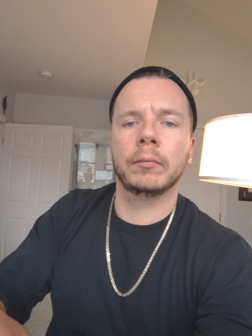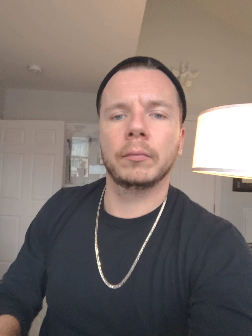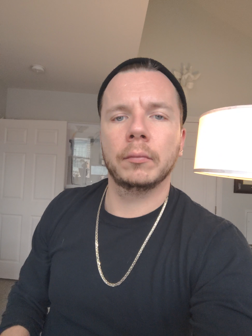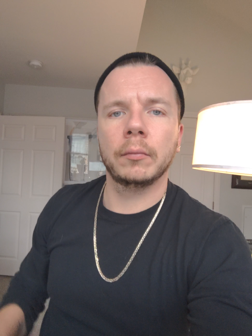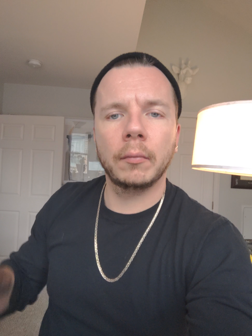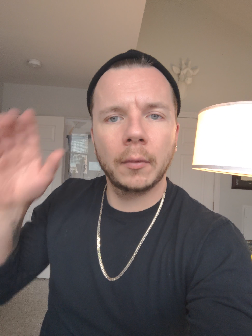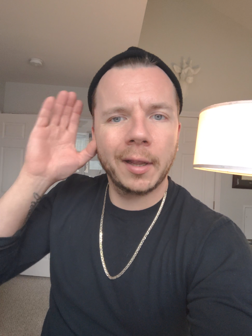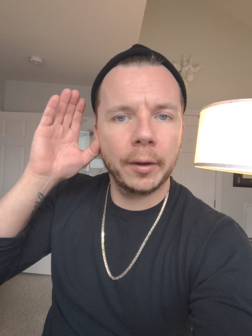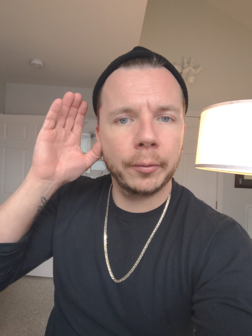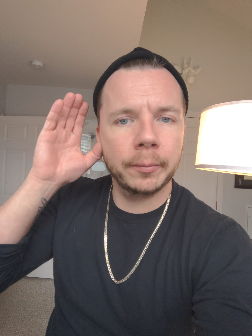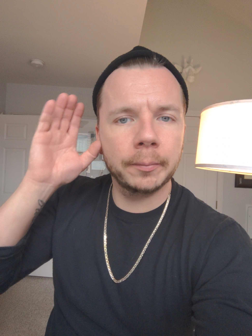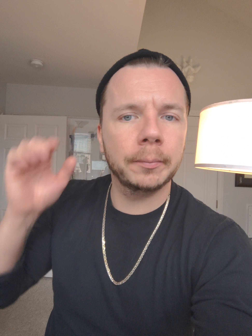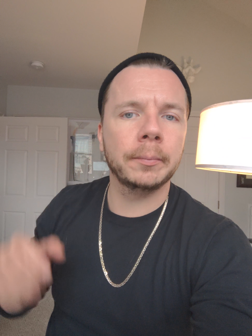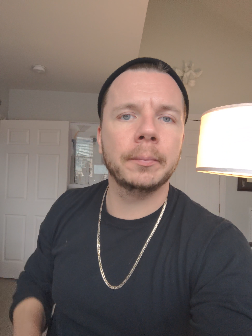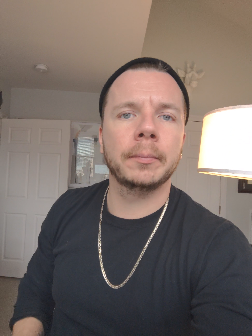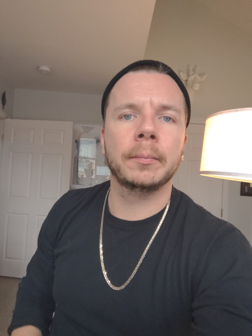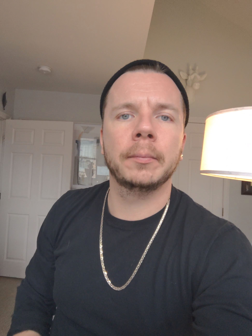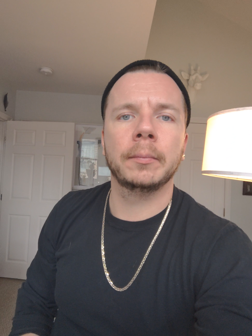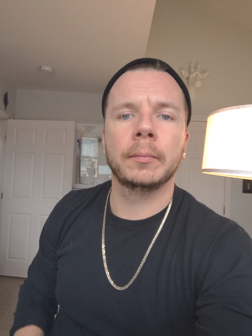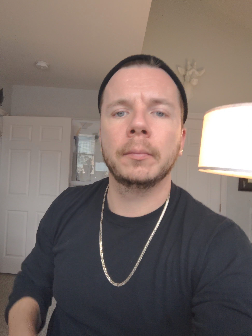hear